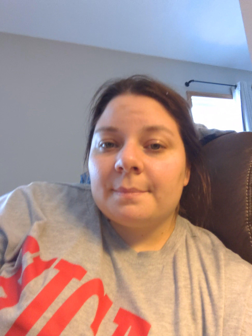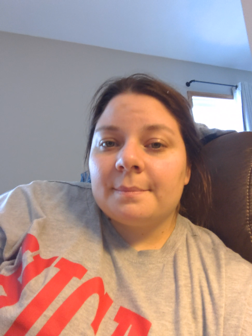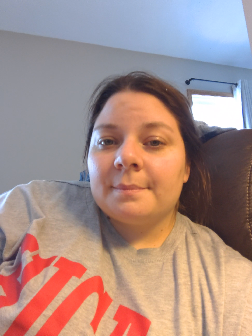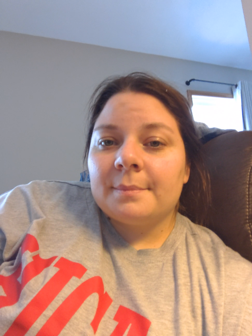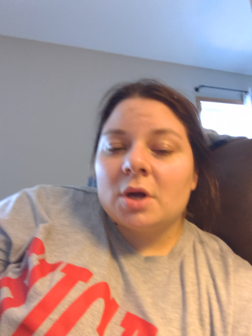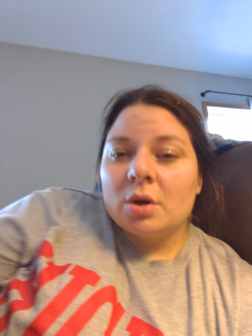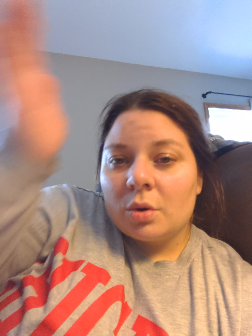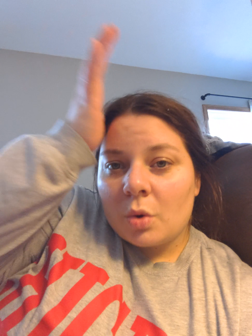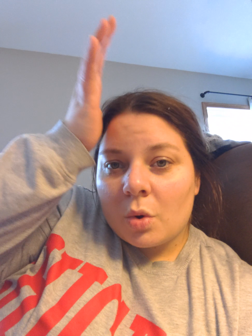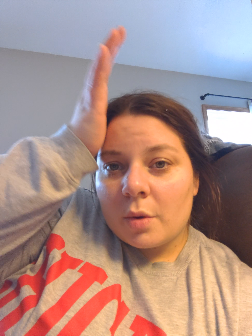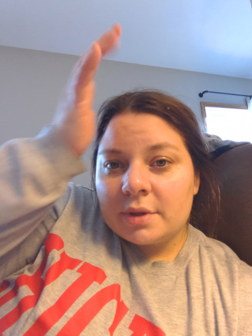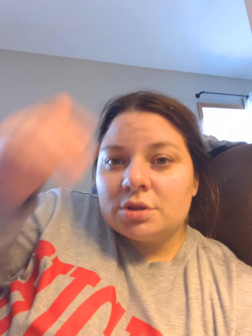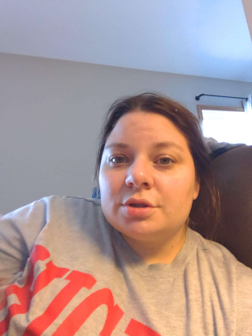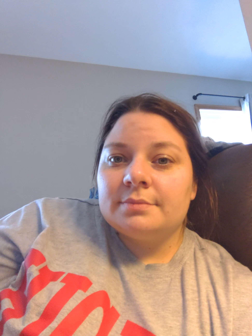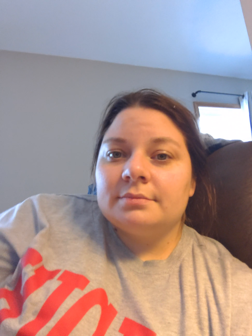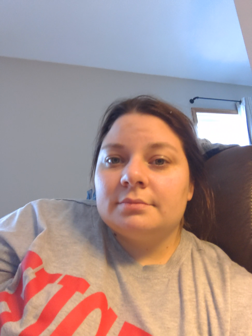garbage